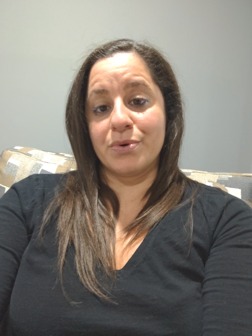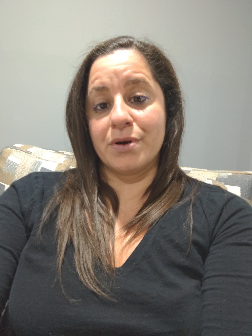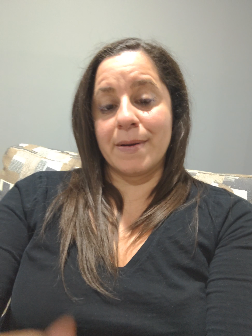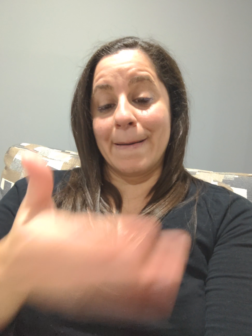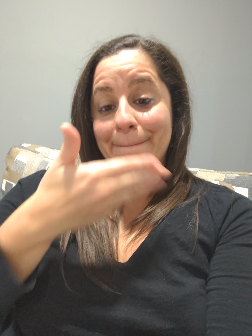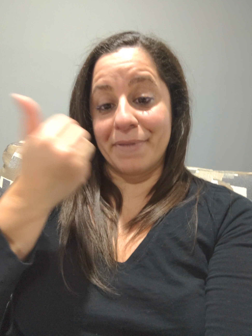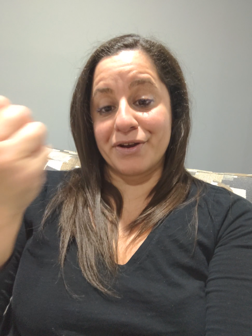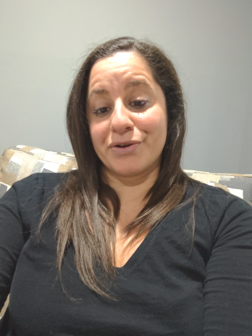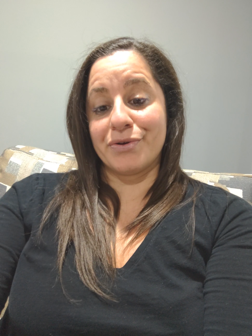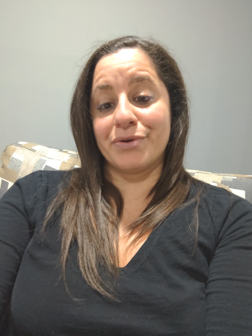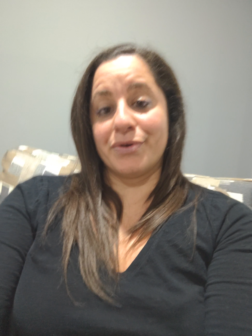better